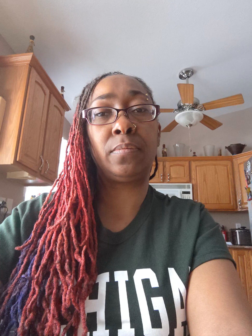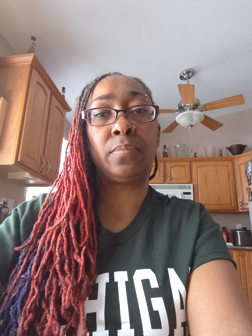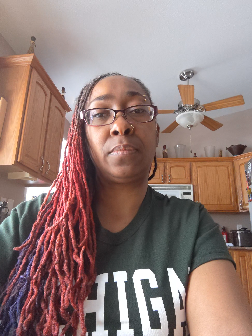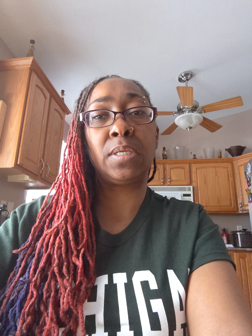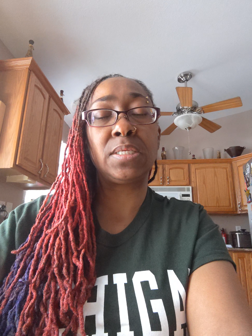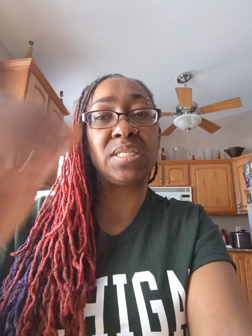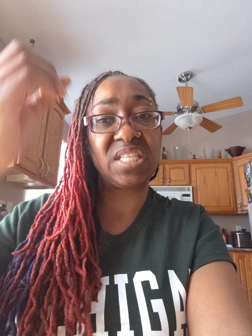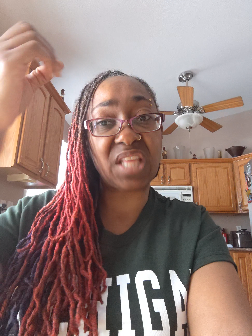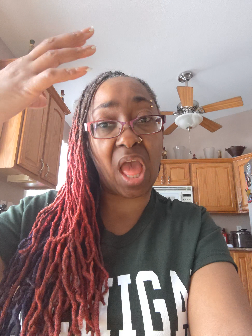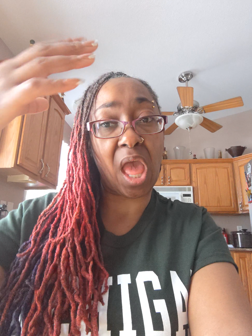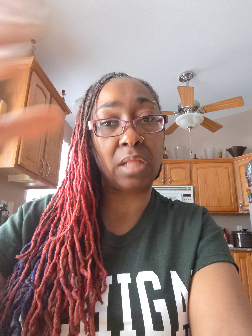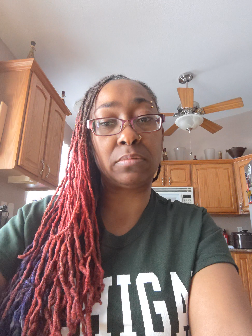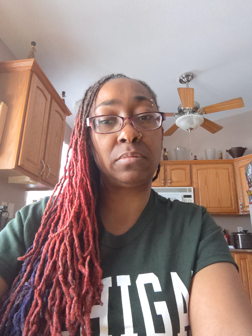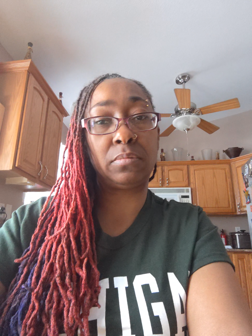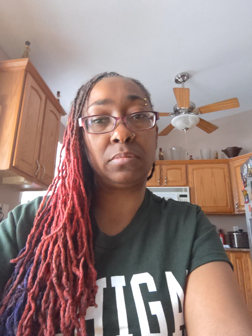sun